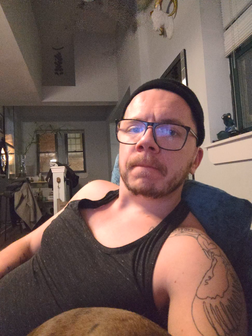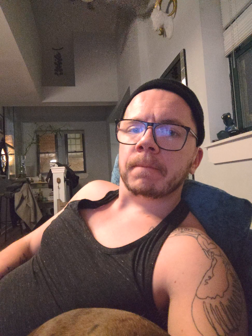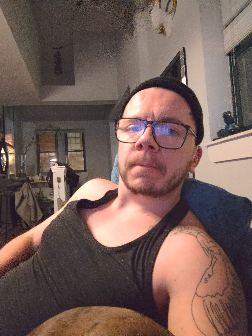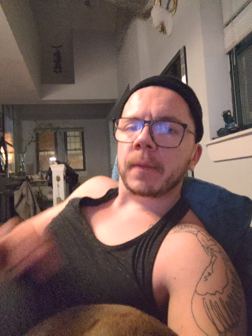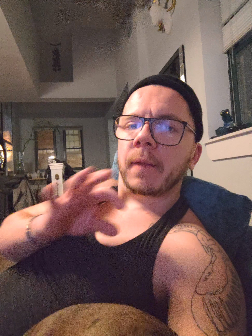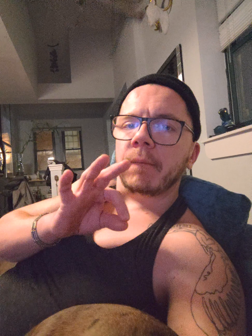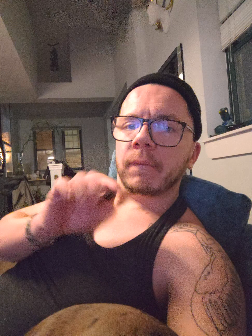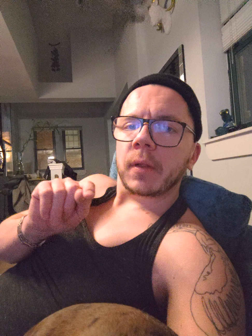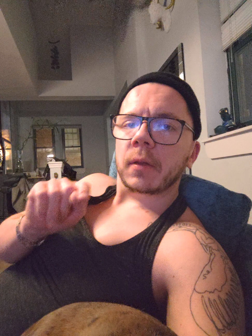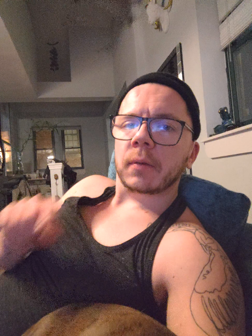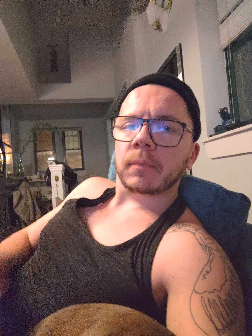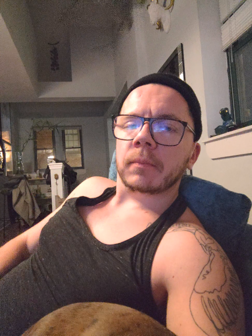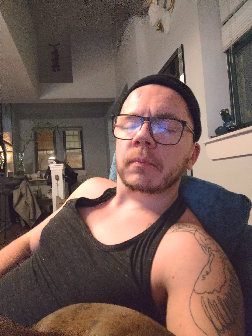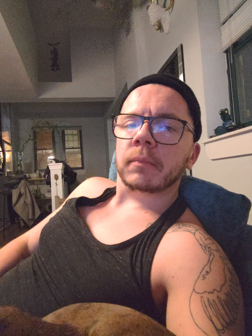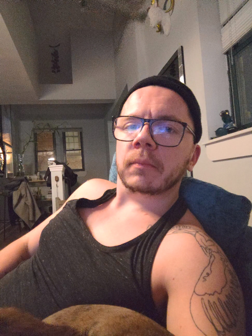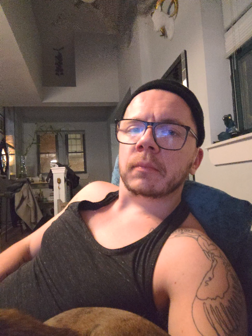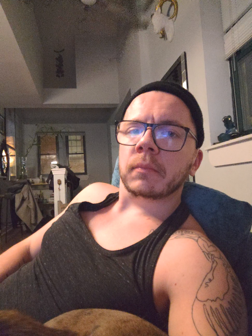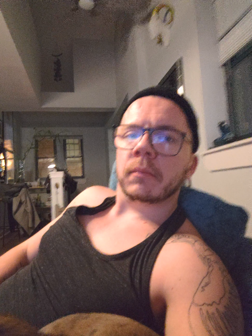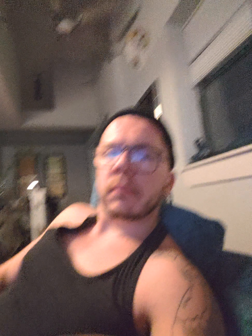feet